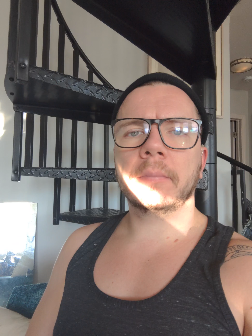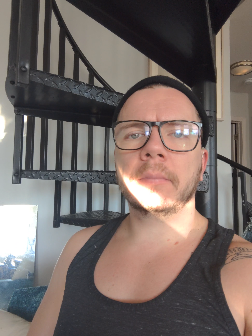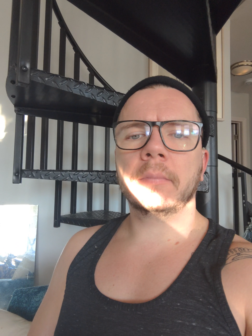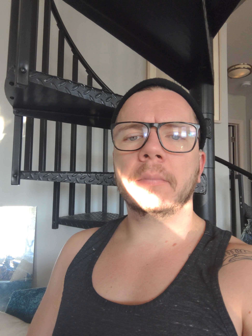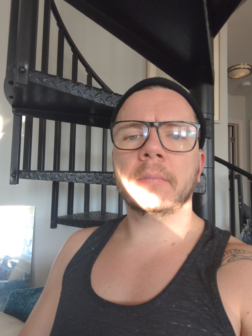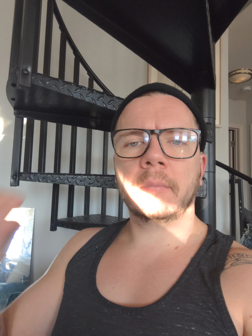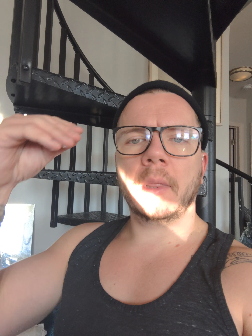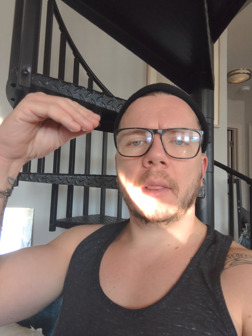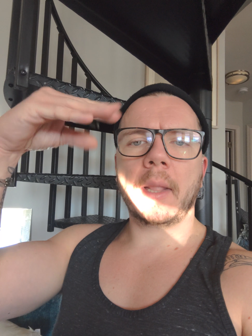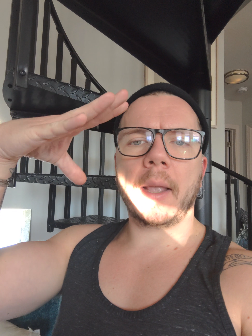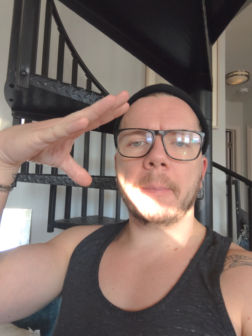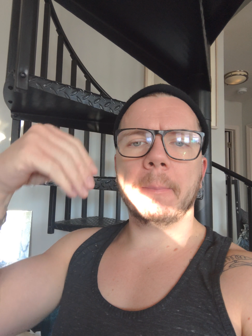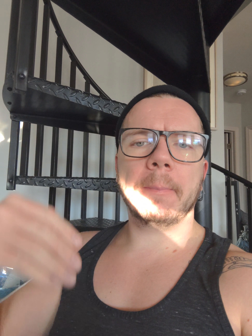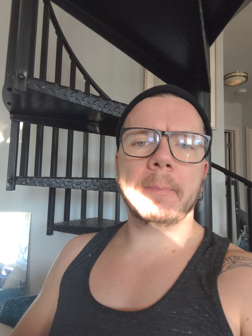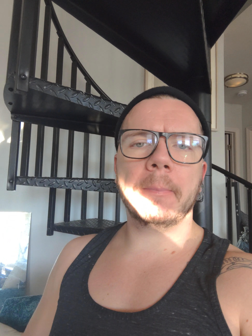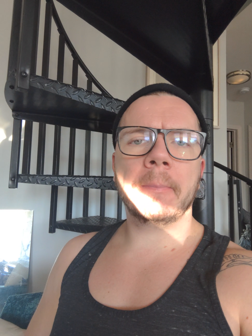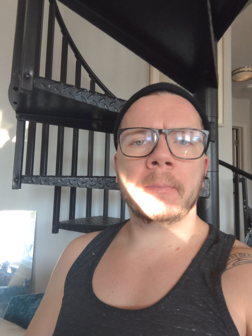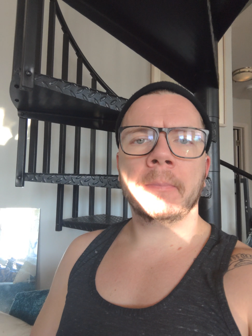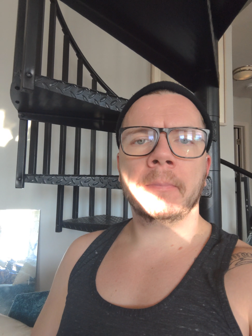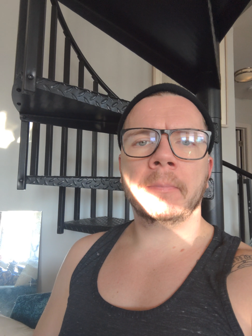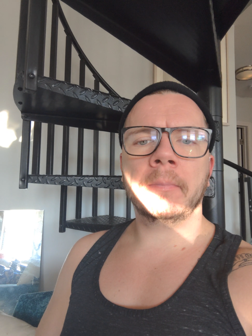lamp